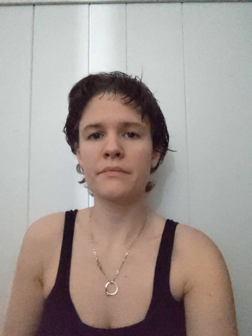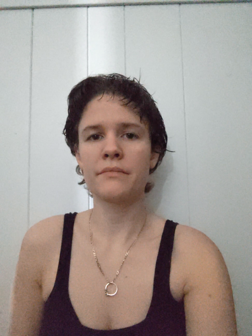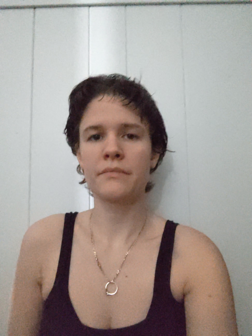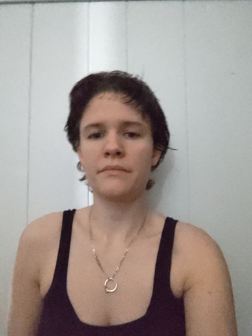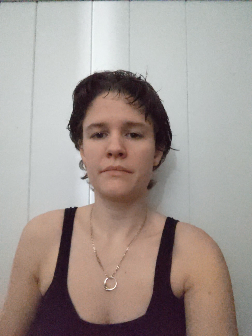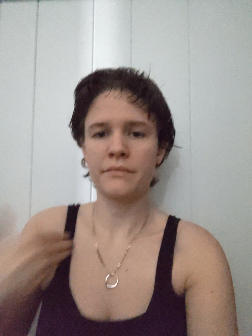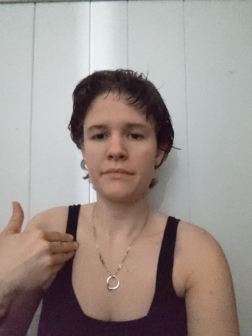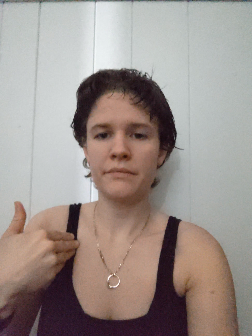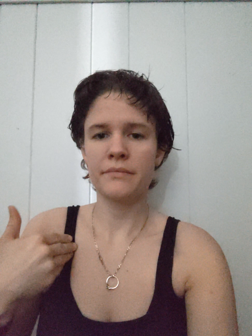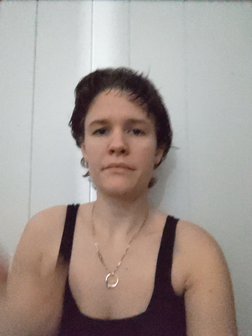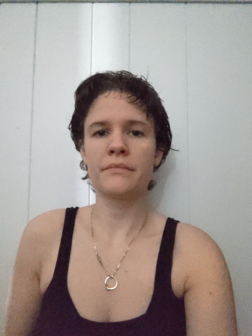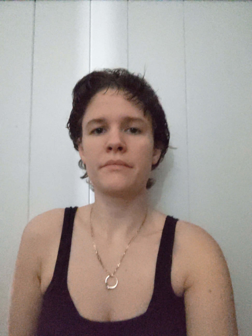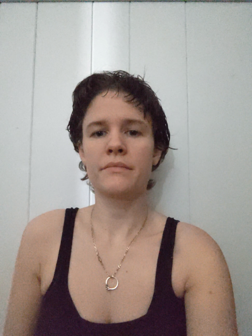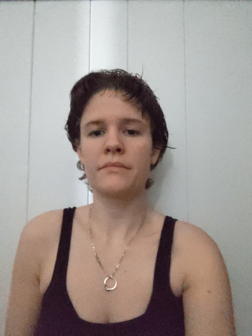have